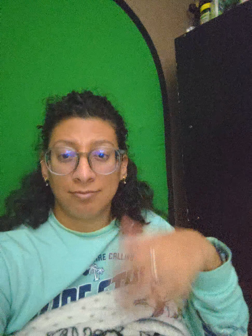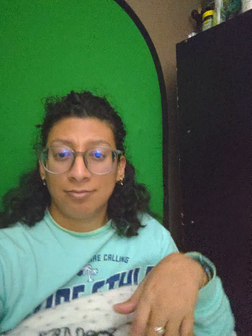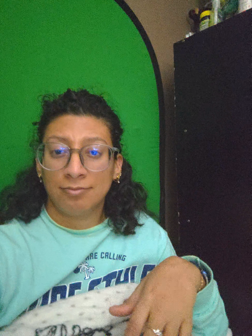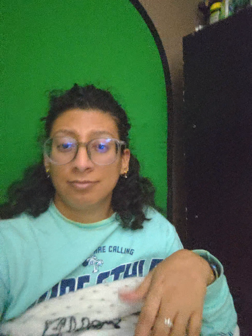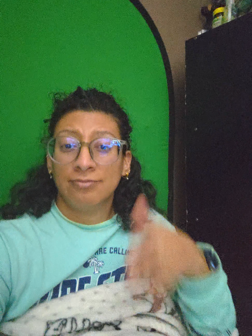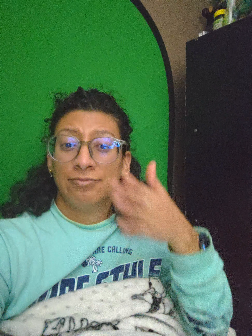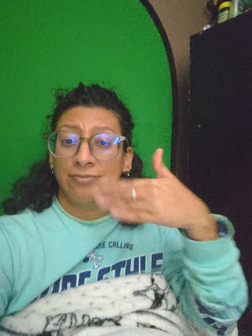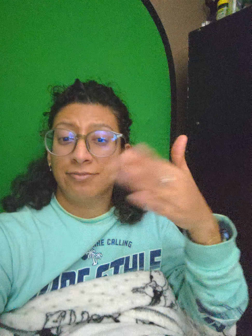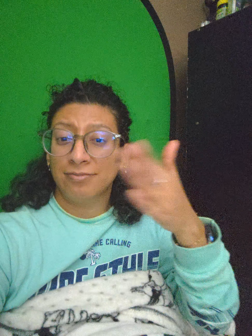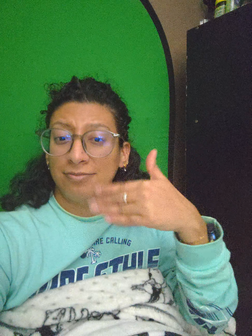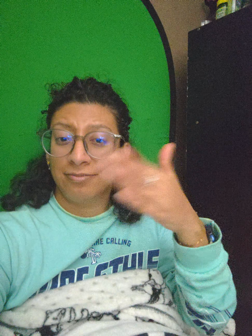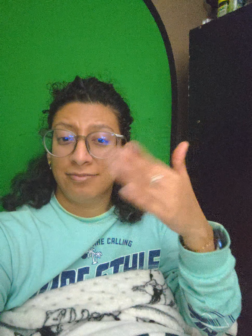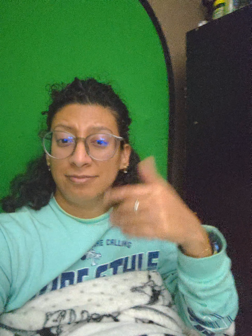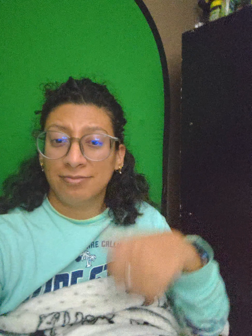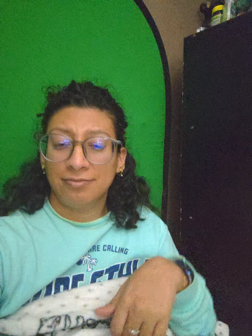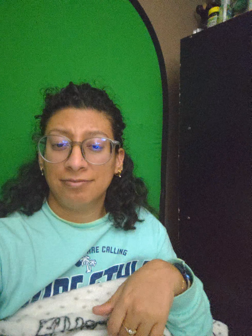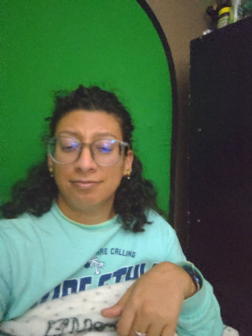flag